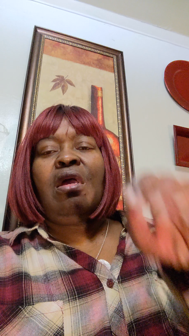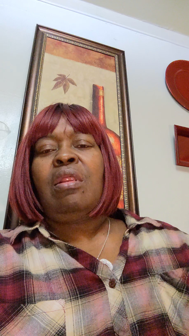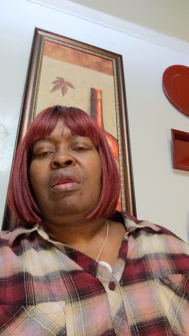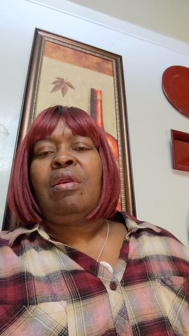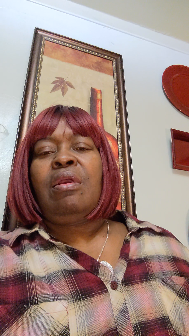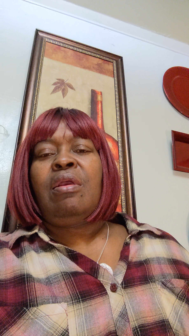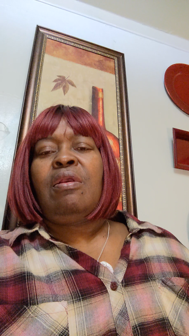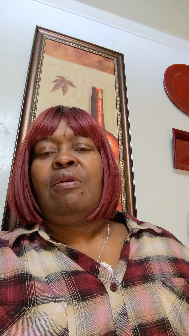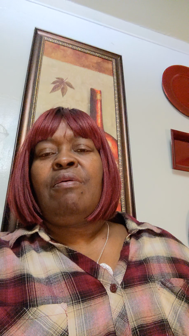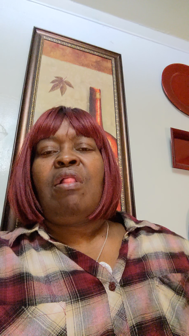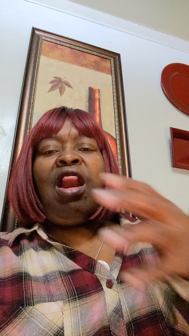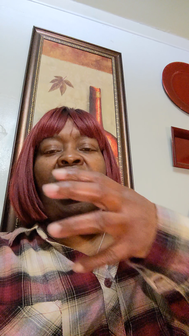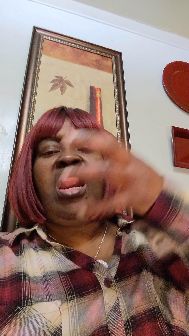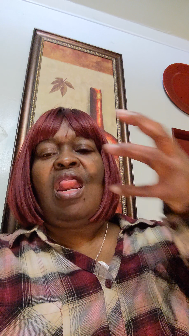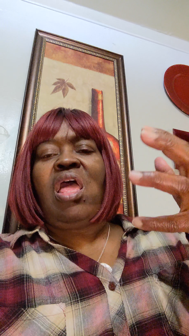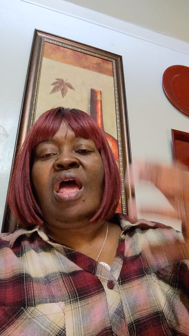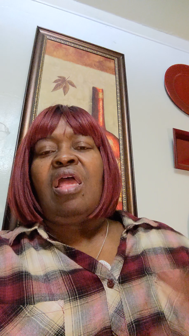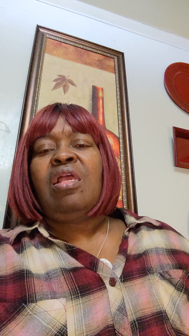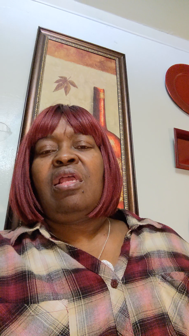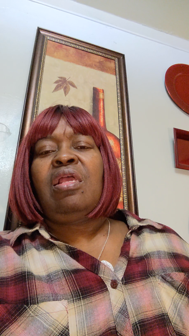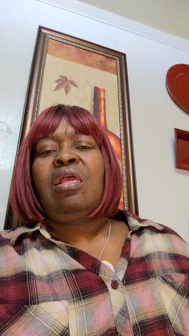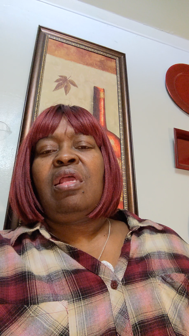a lot